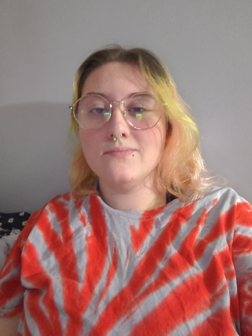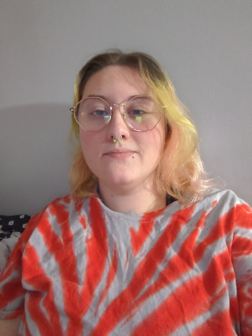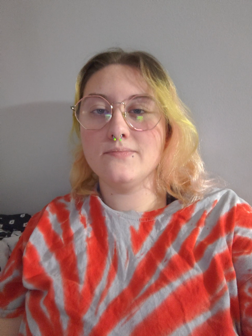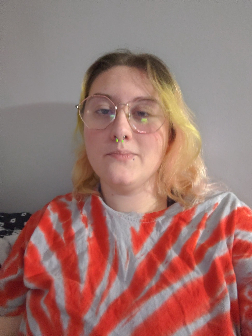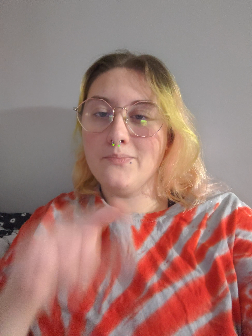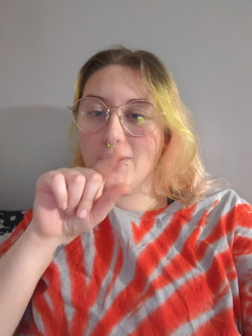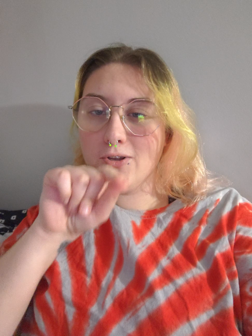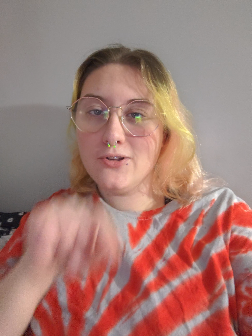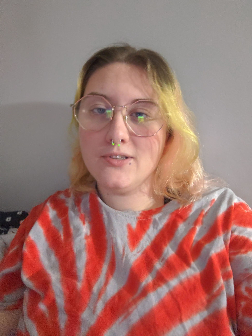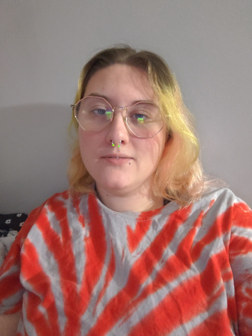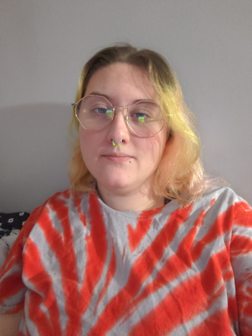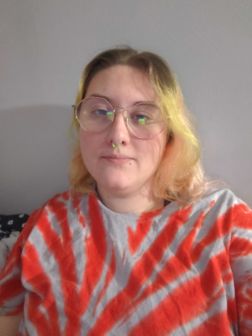bird